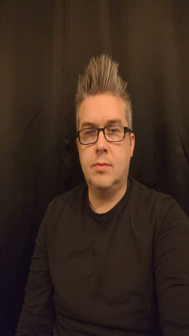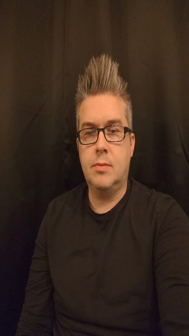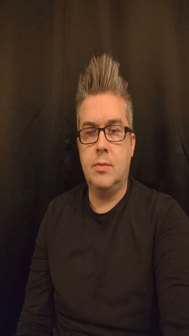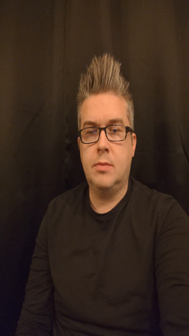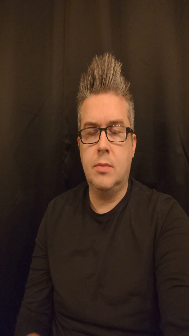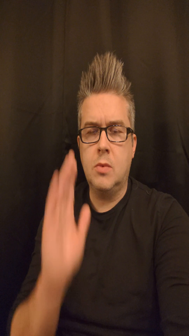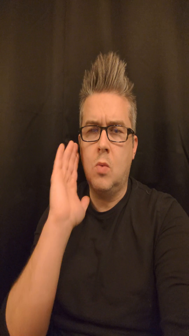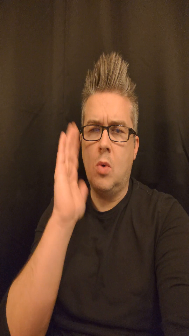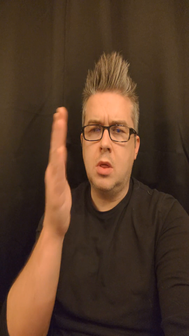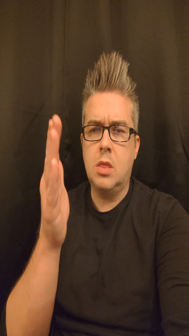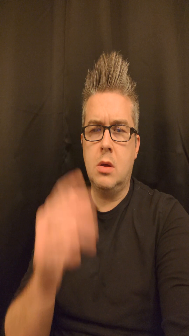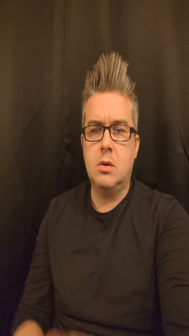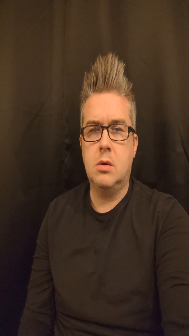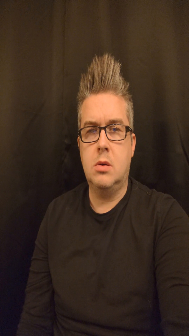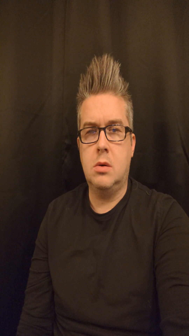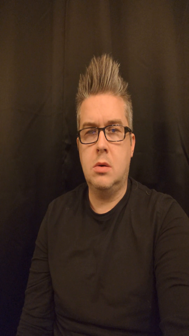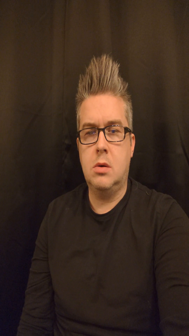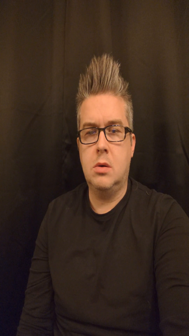will